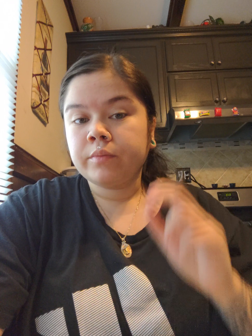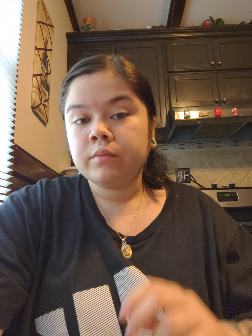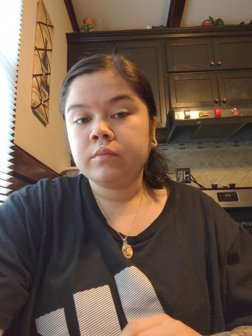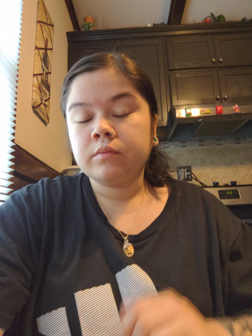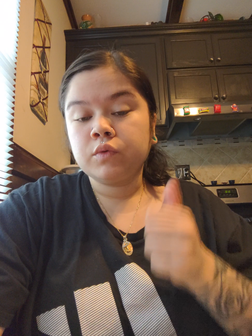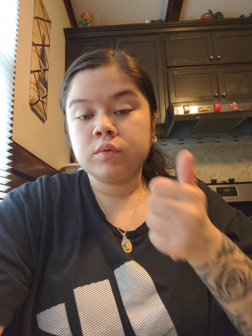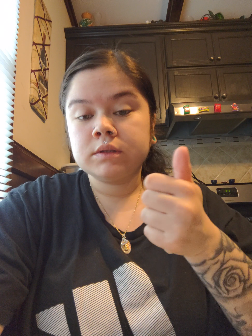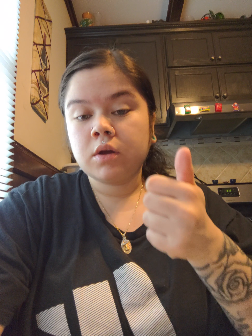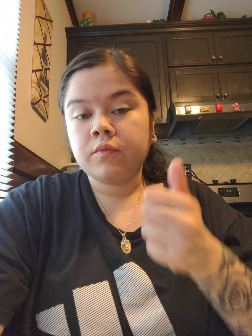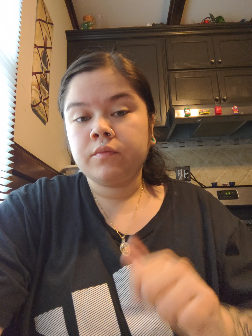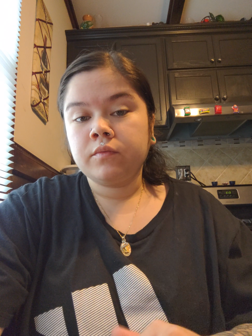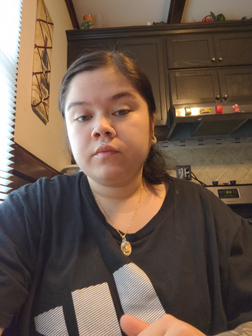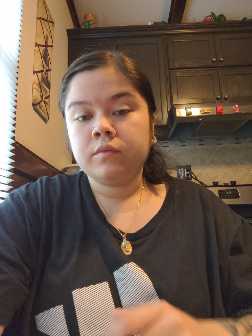yourself